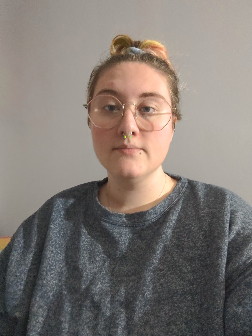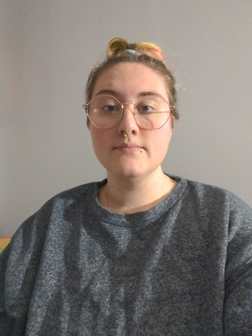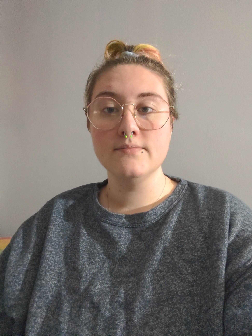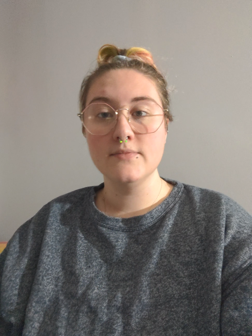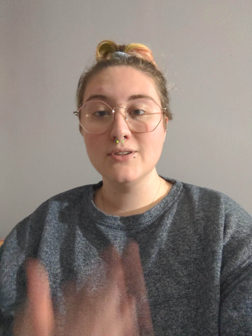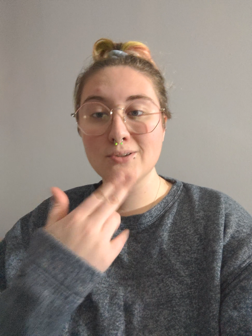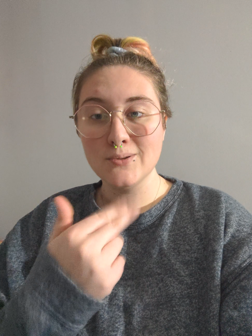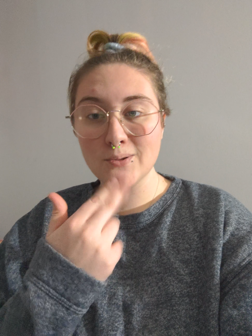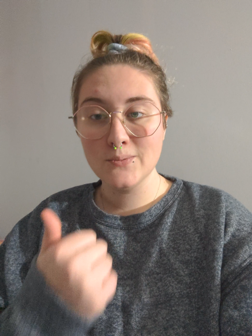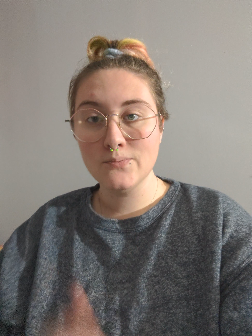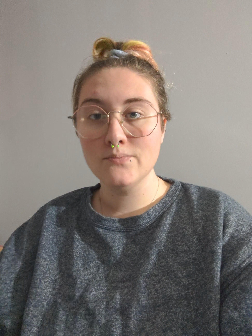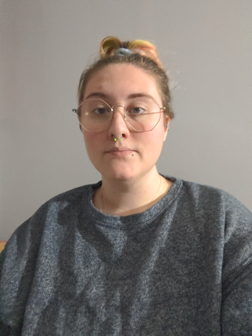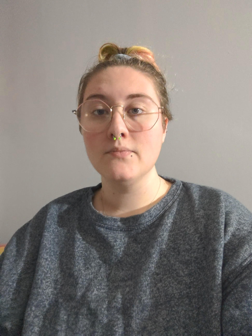cute